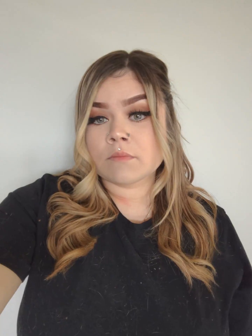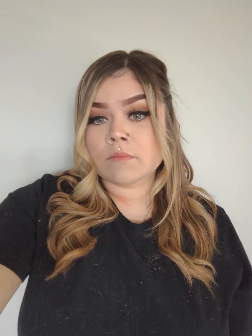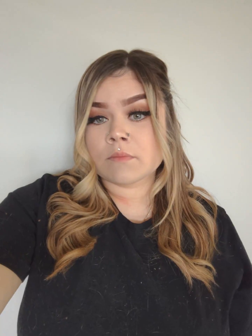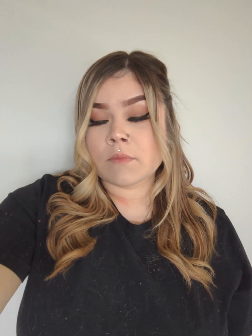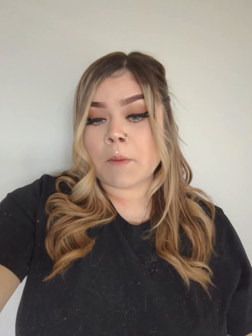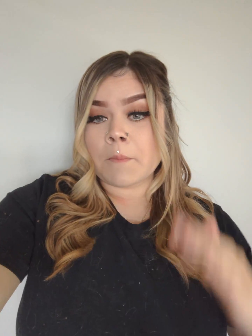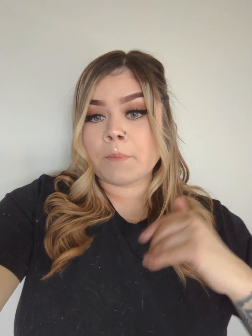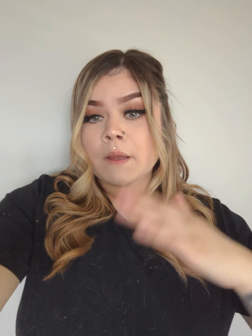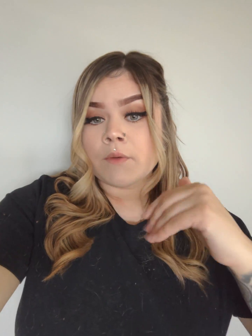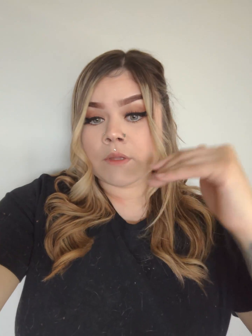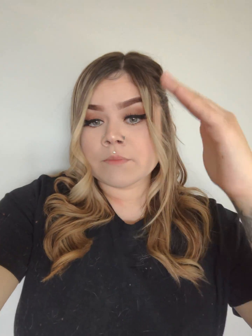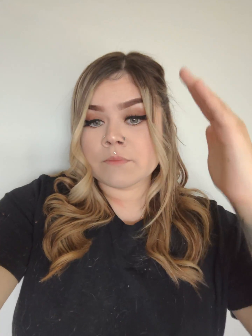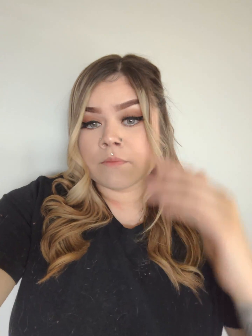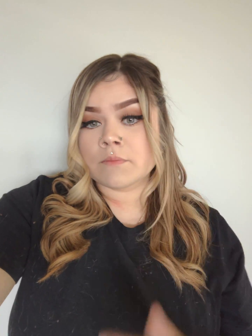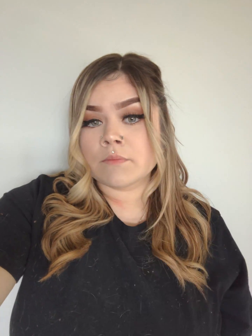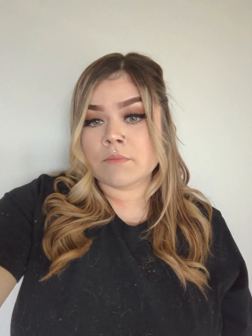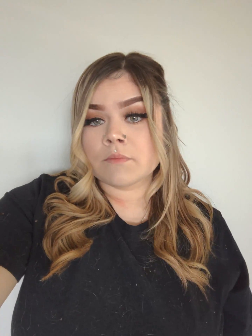build